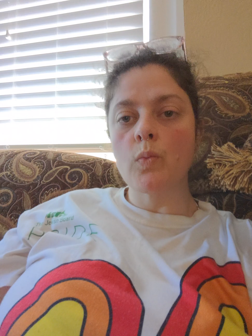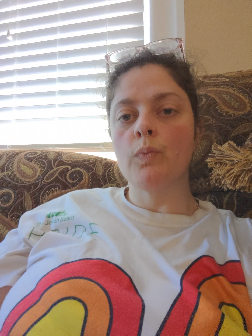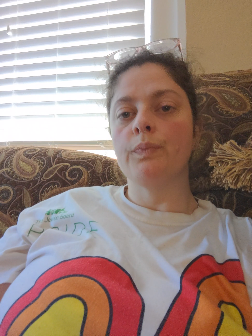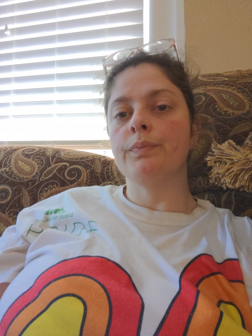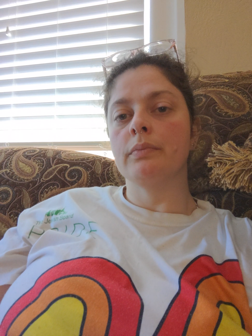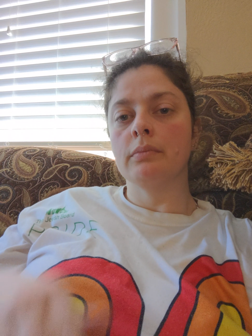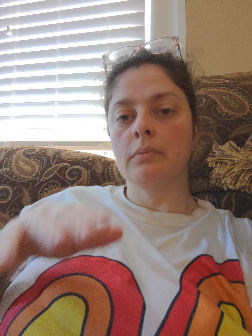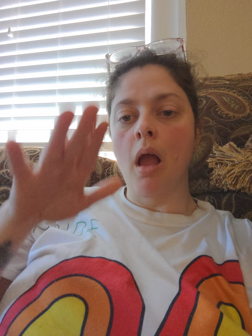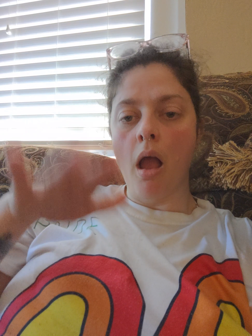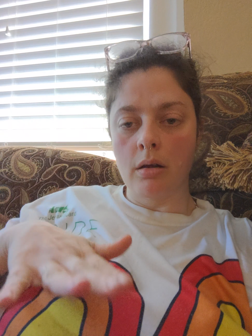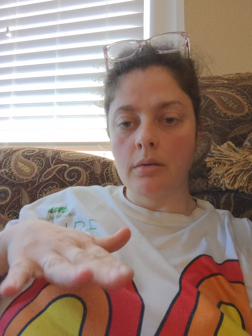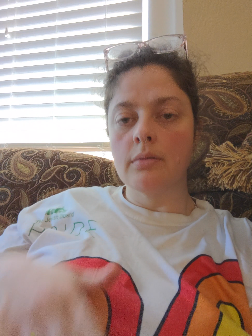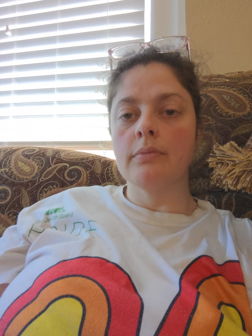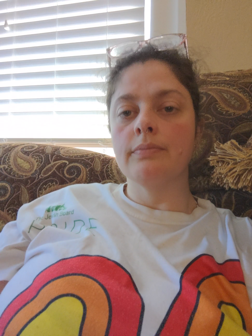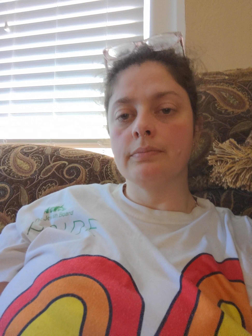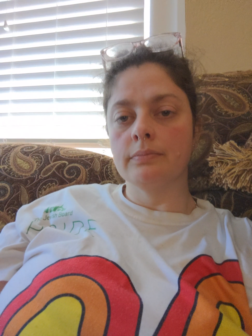on